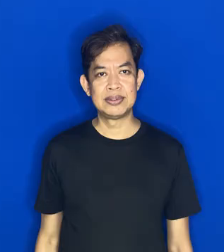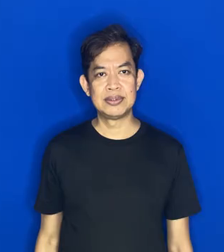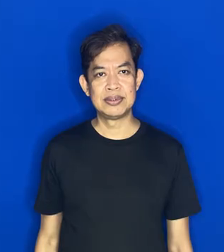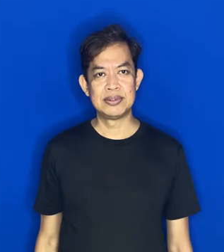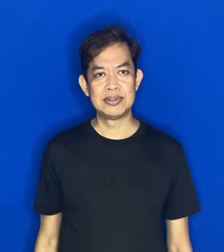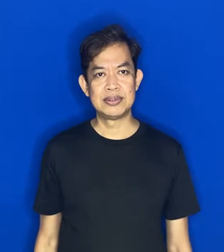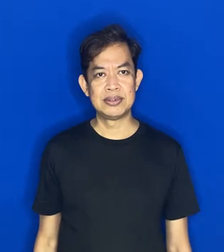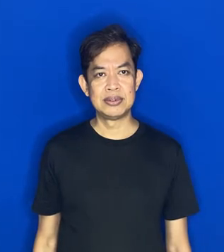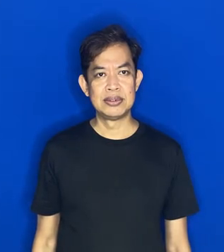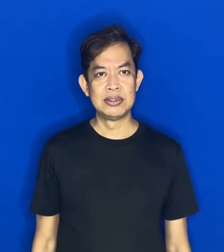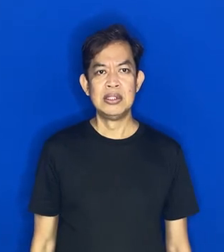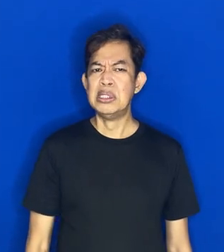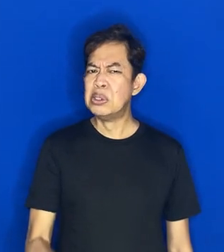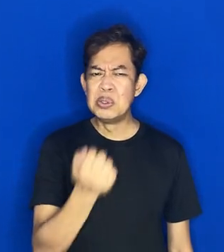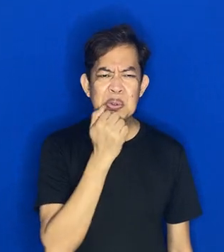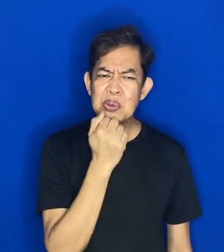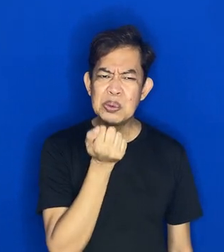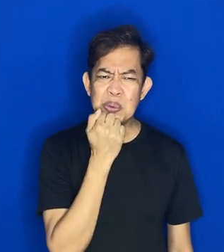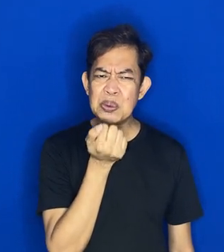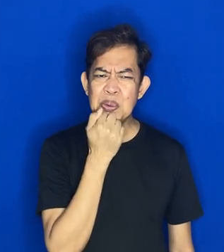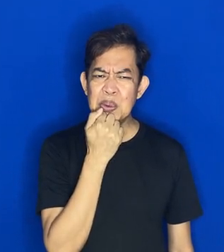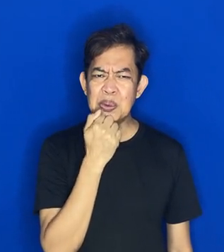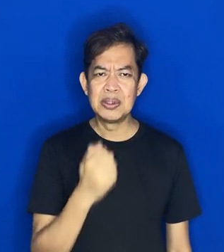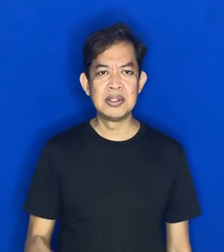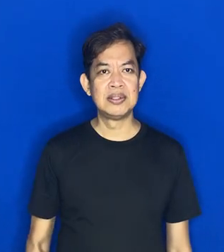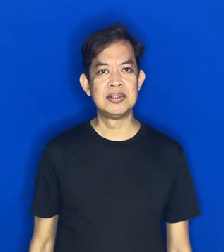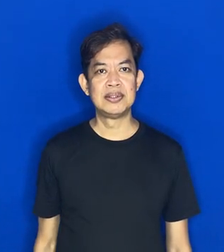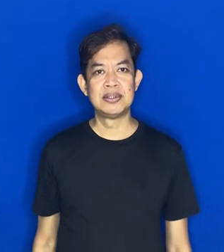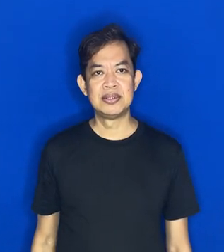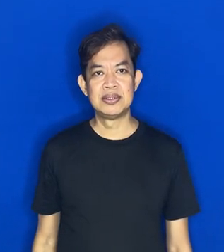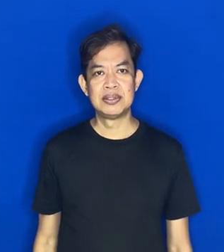wrong